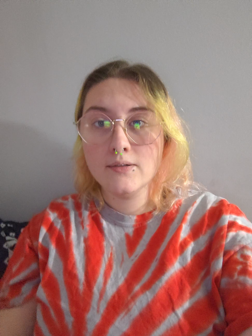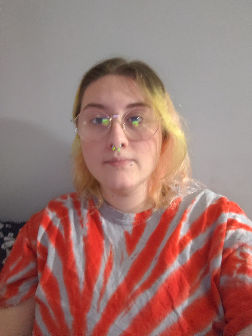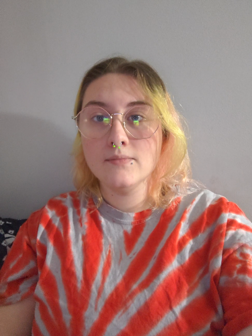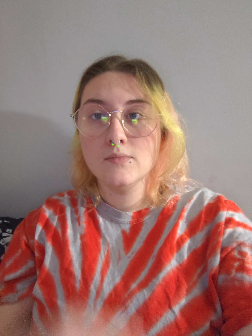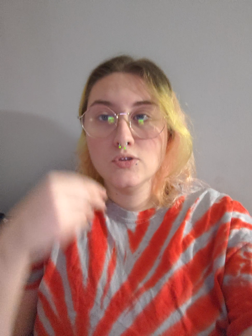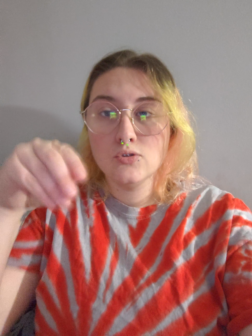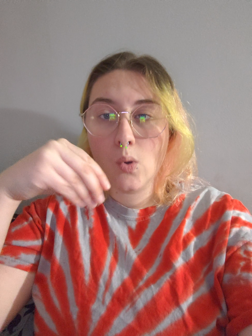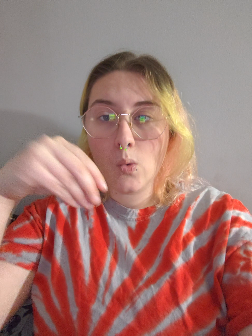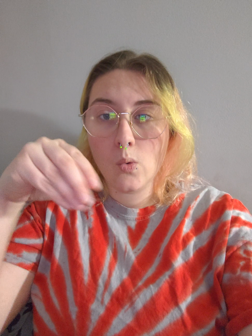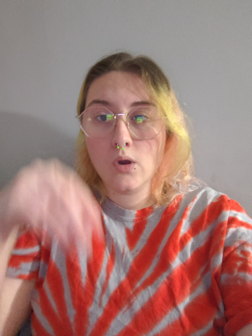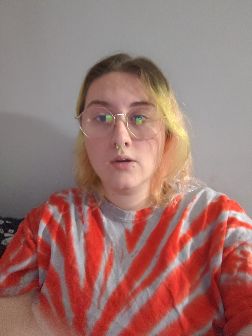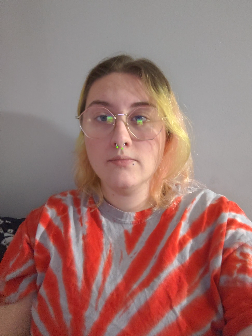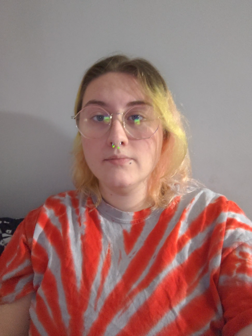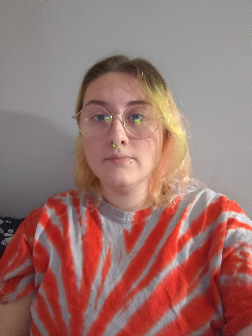store